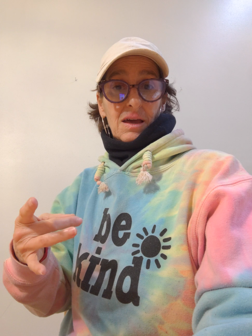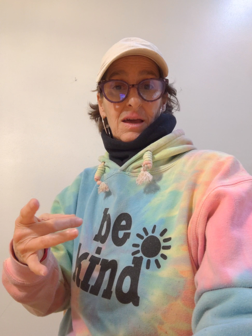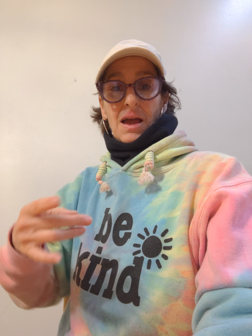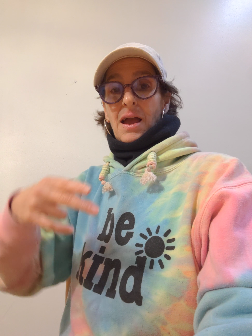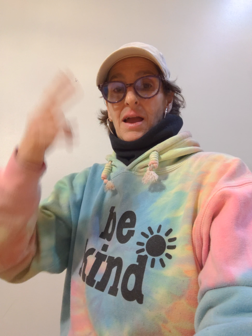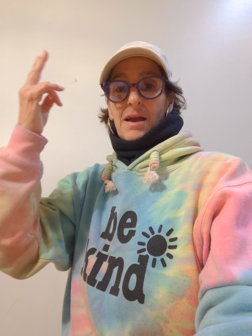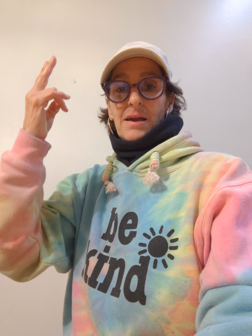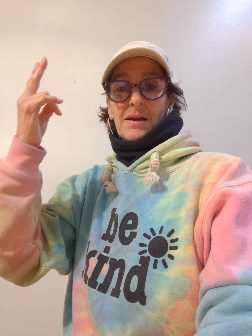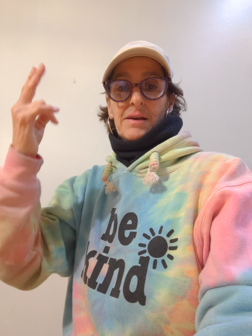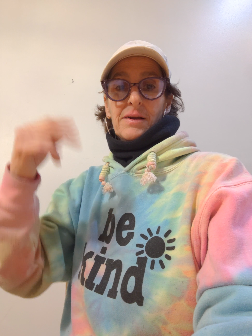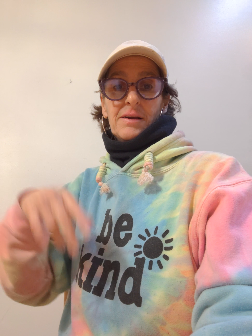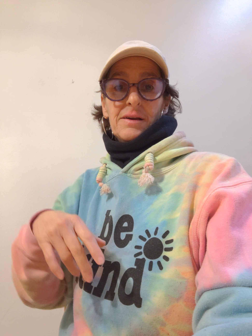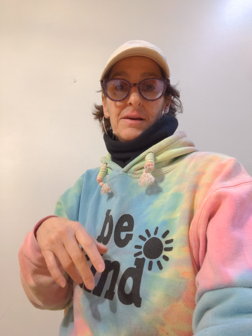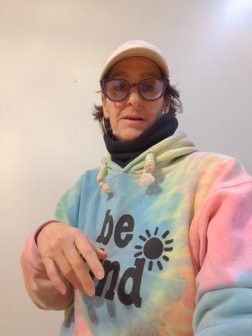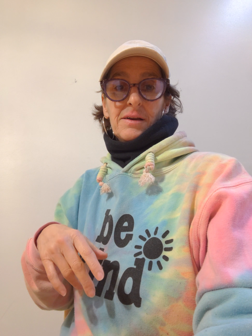high